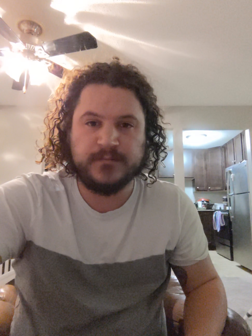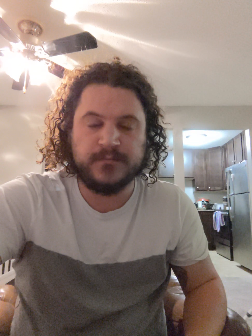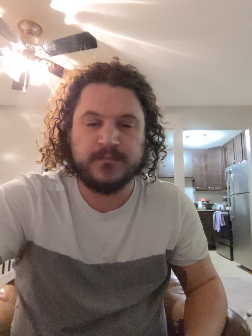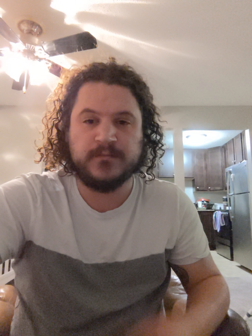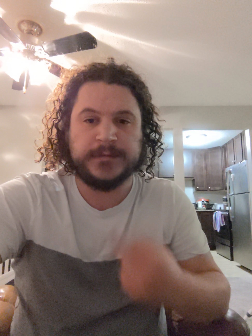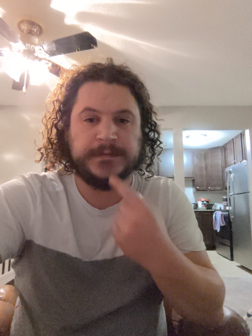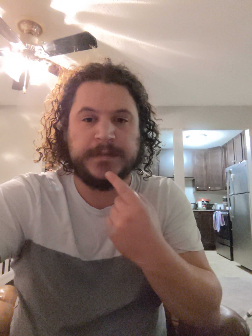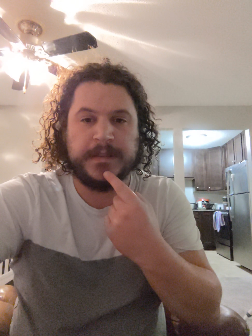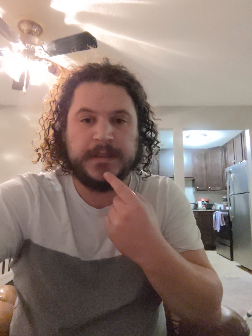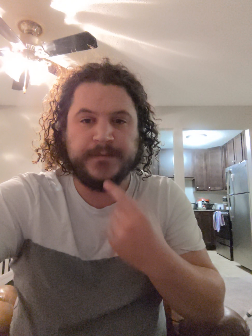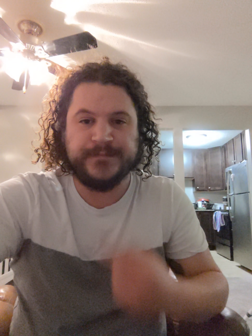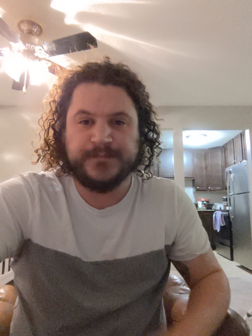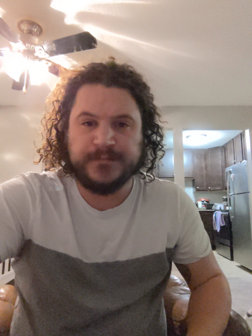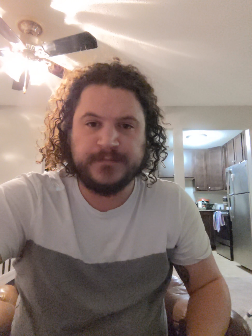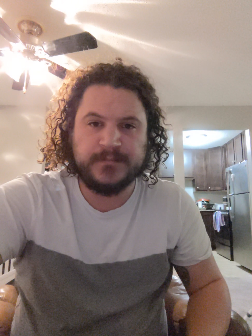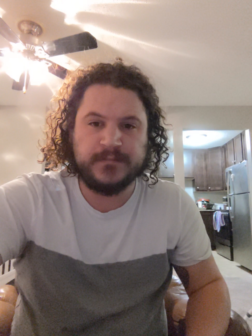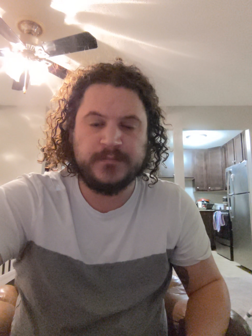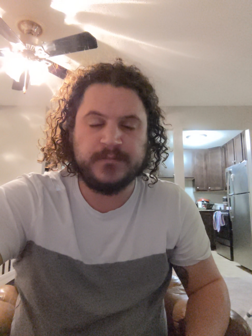say